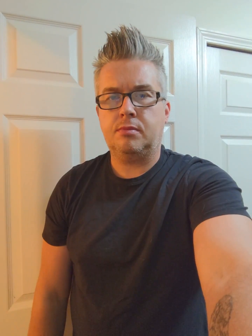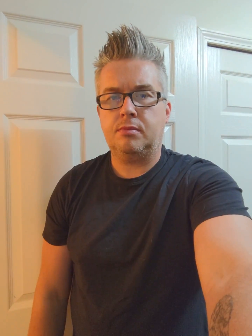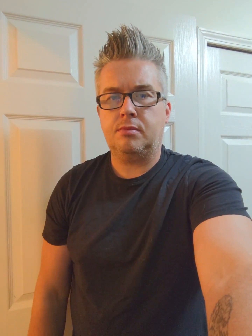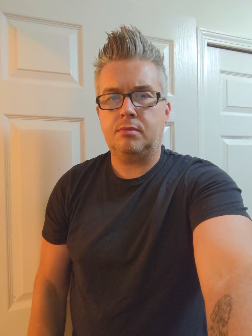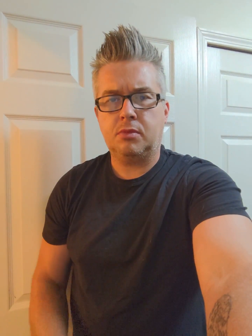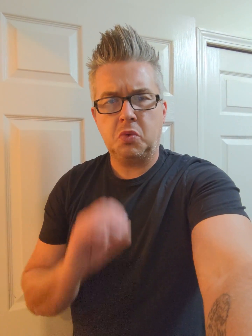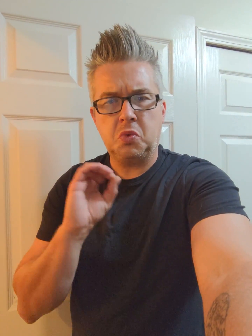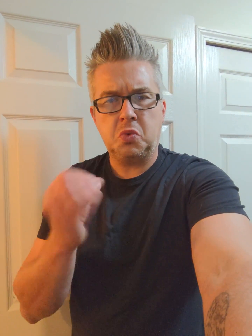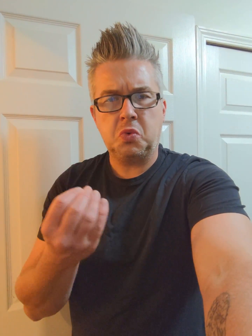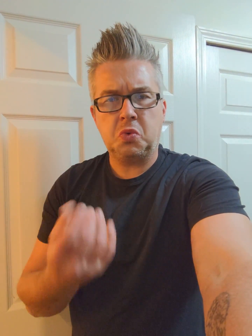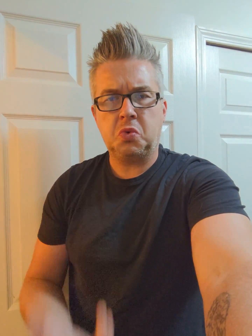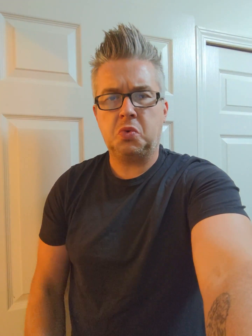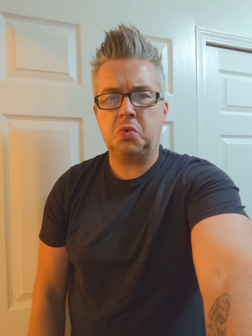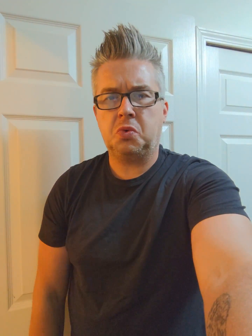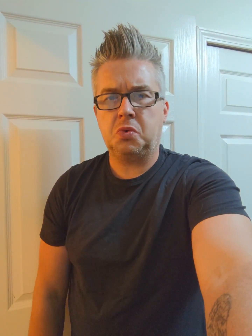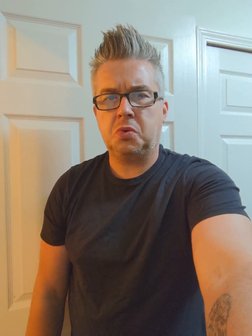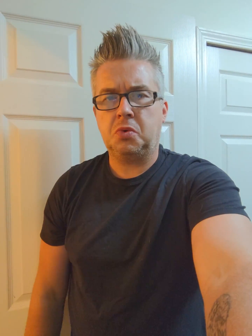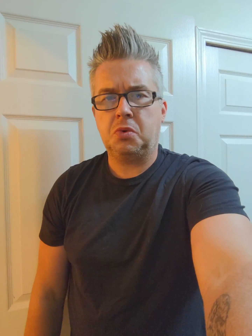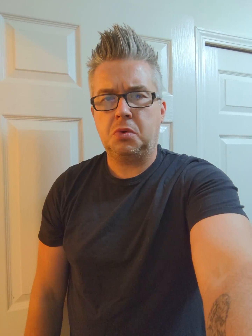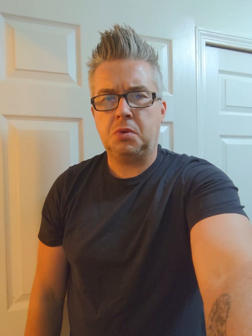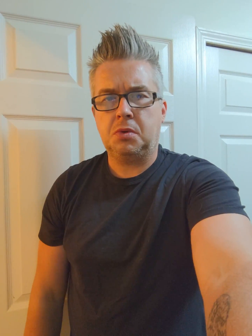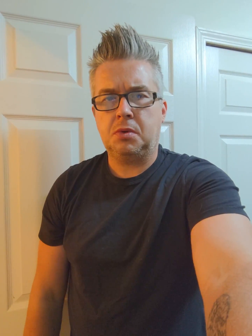none